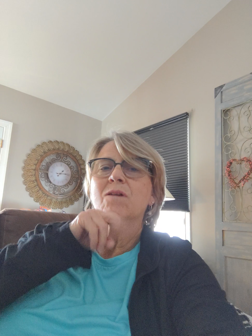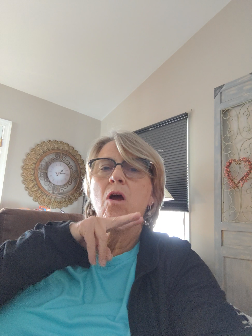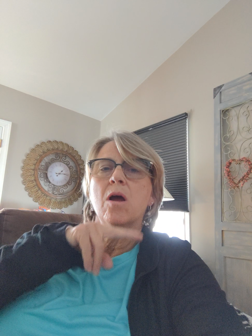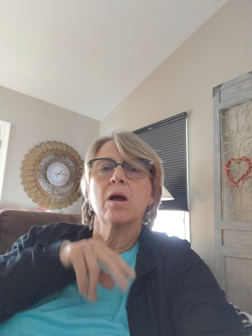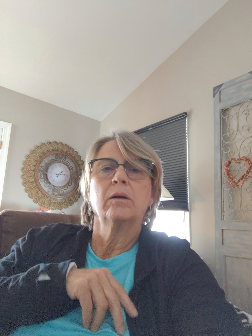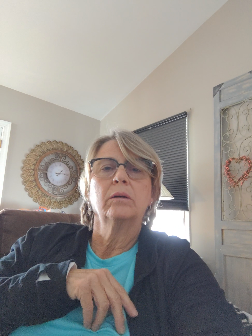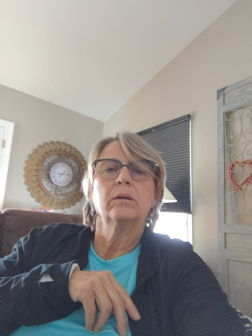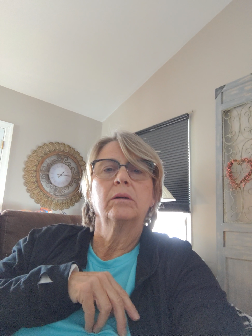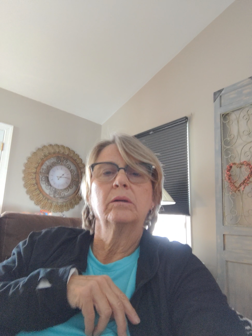frog